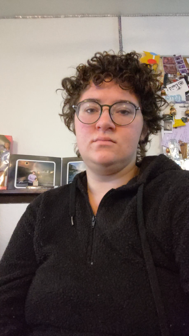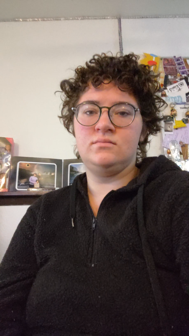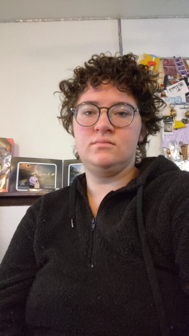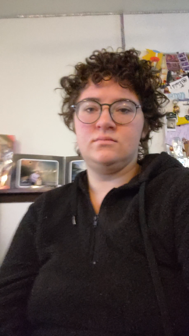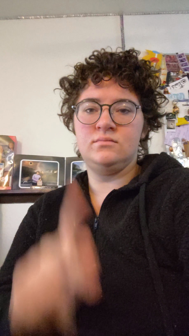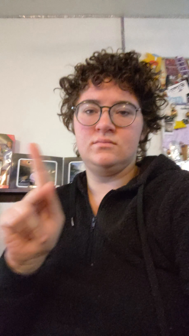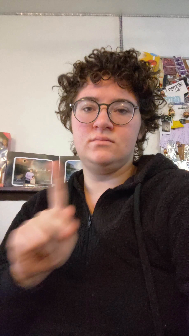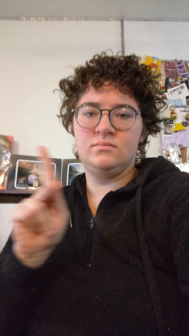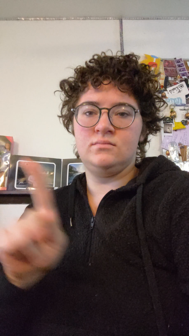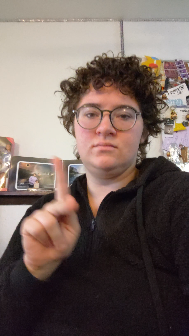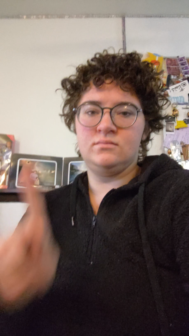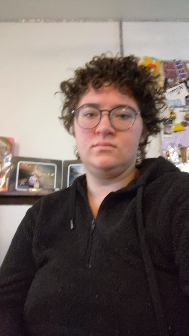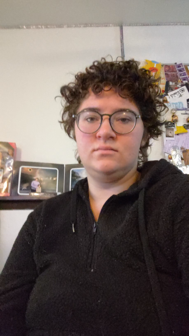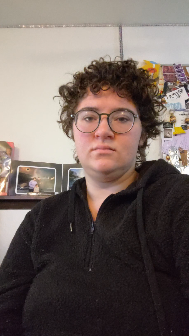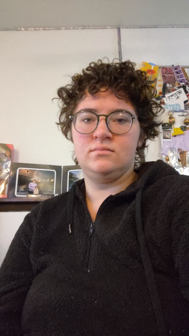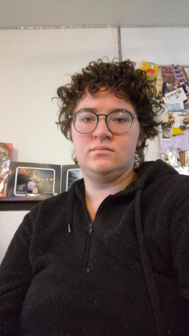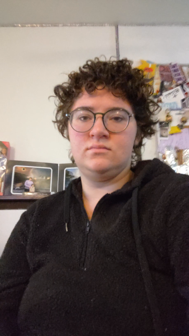people